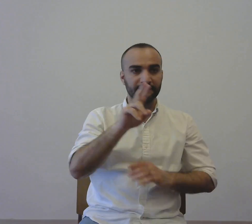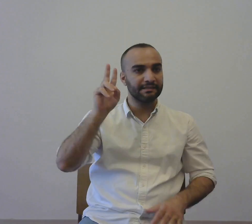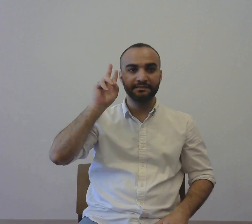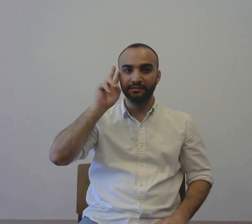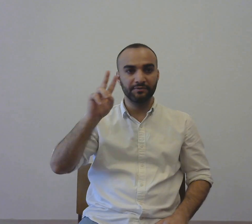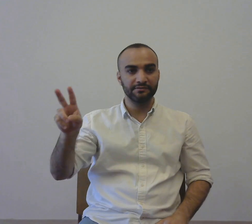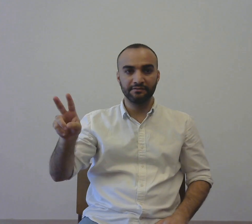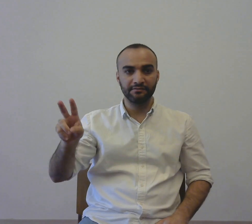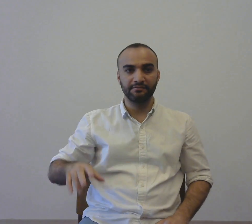bilmir